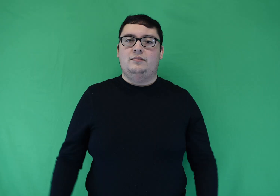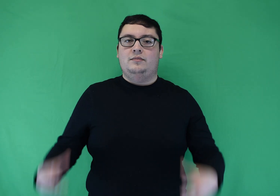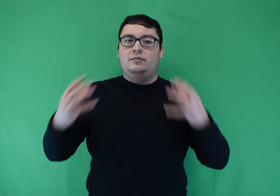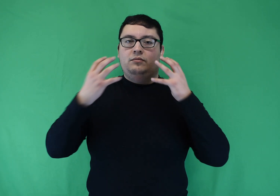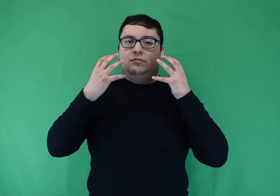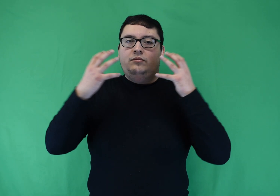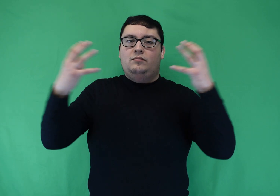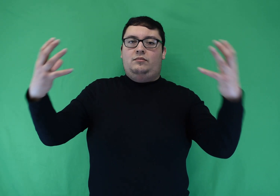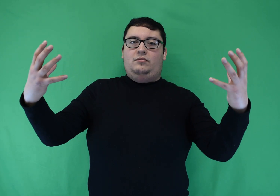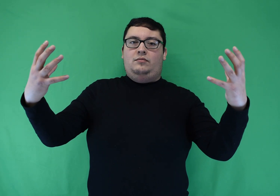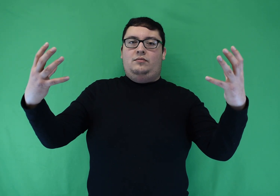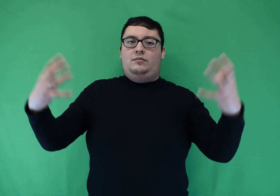rostro hinchado